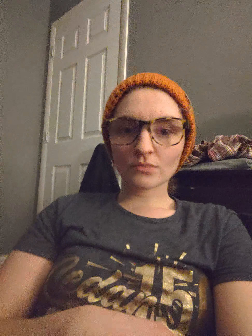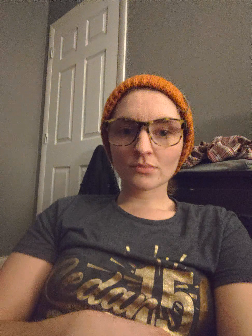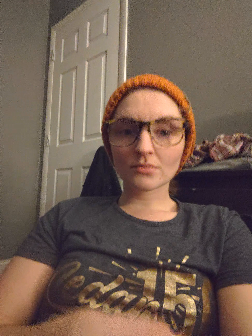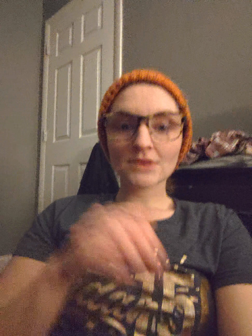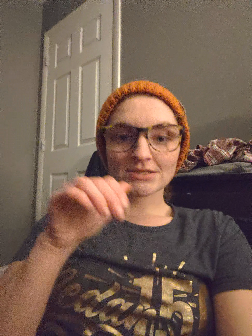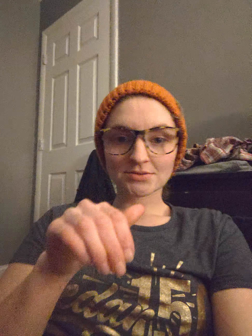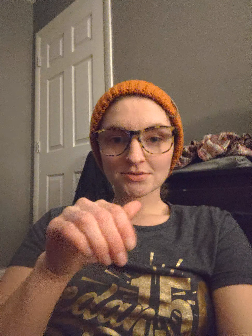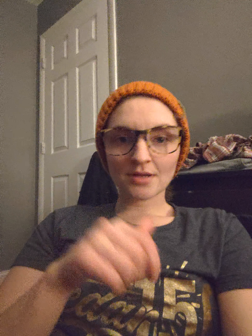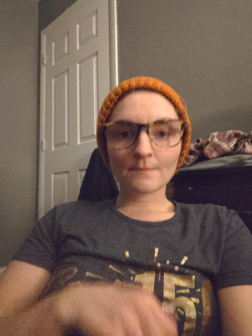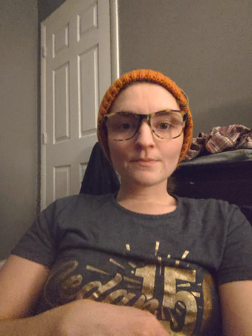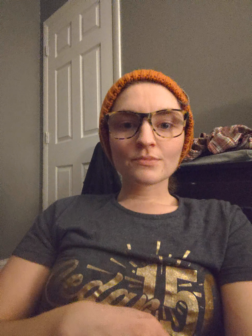night